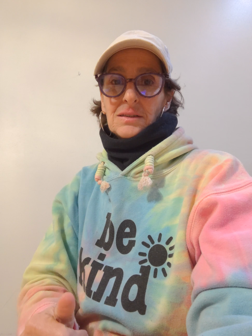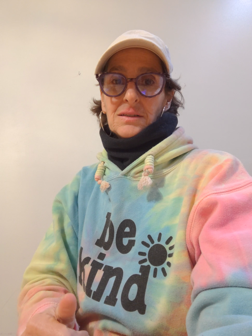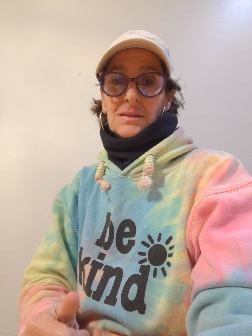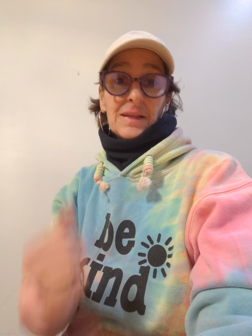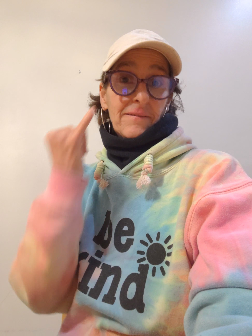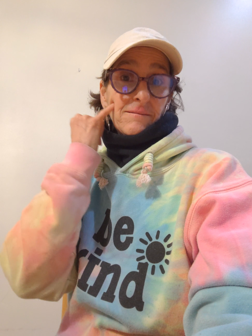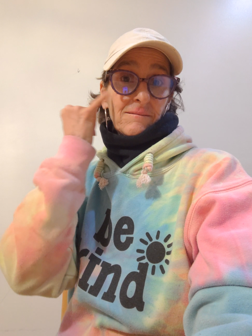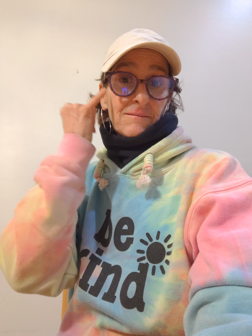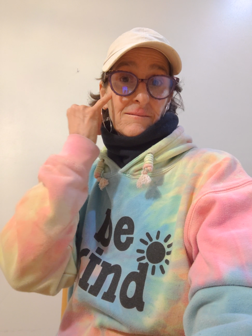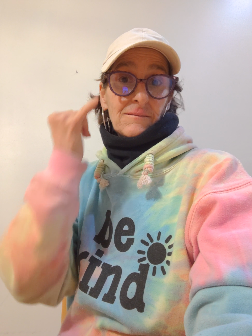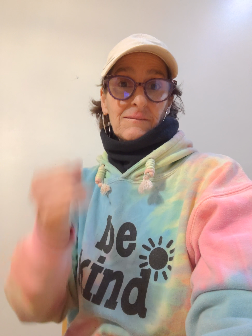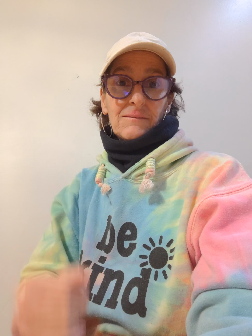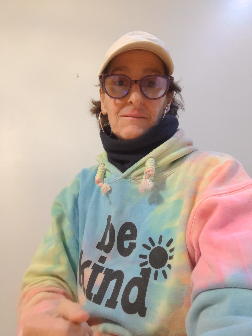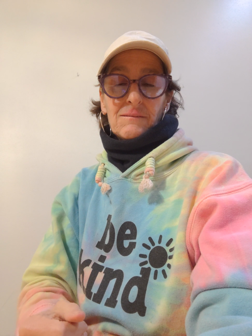if